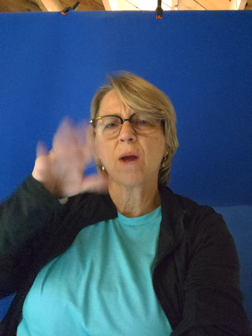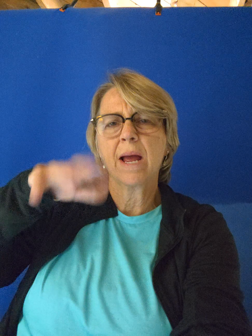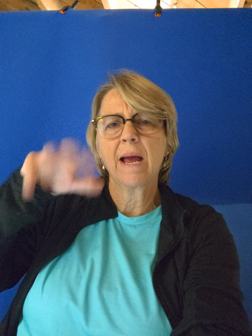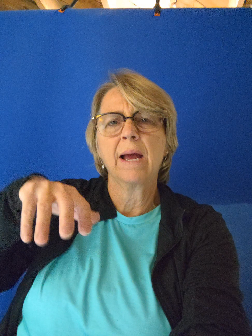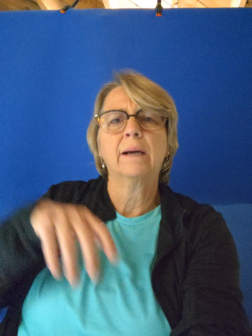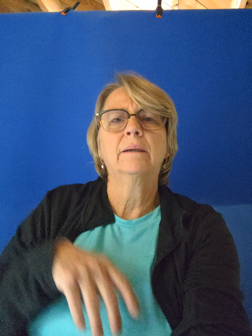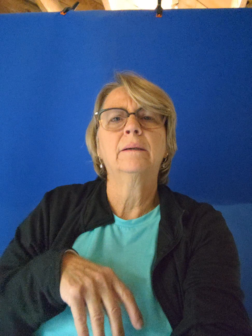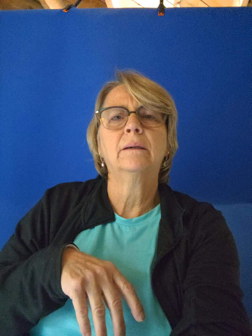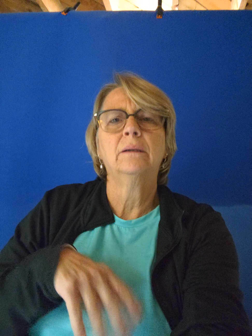rain